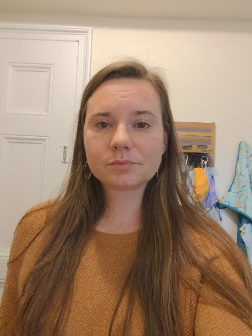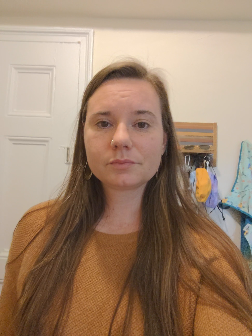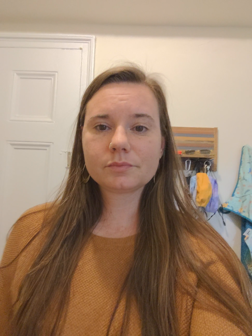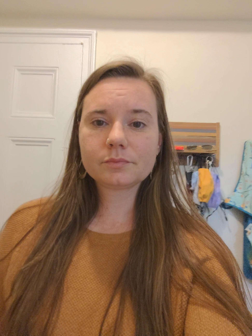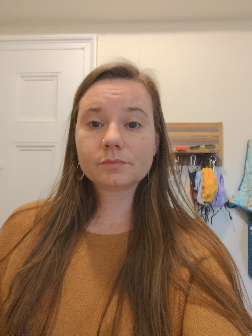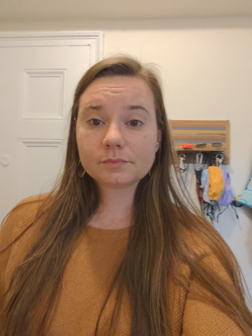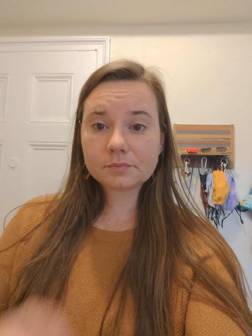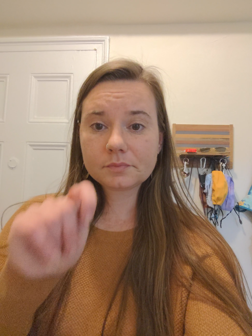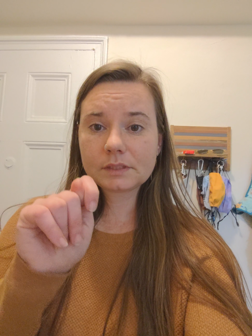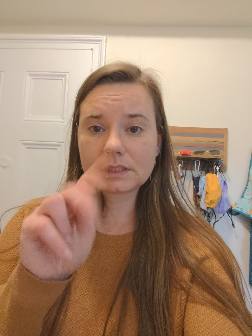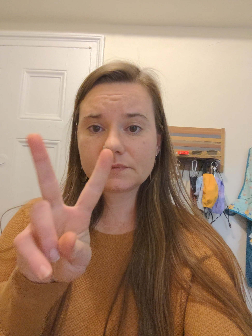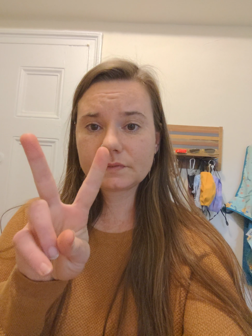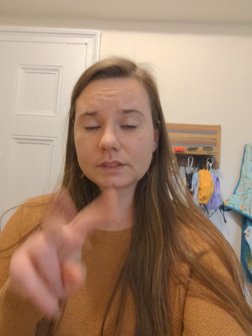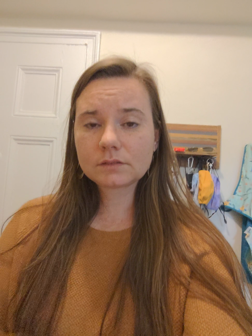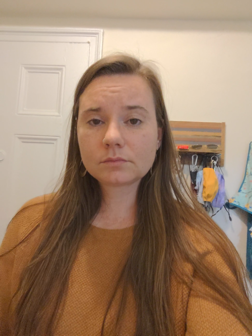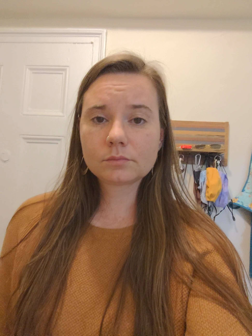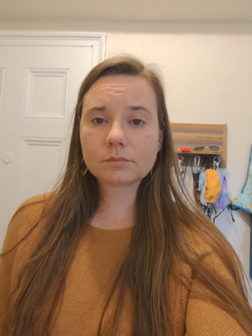TV